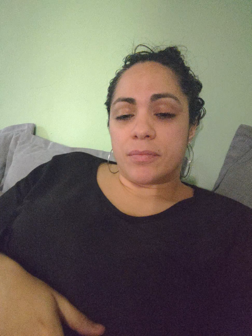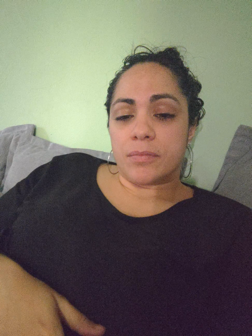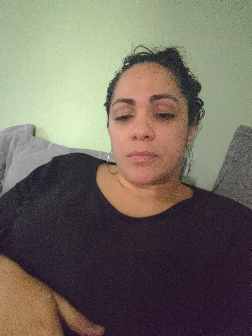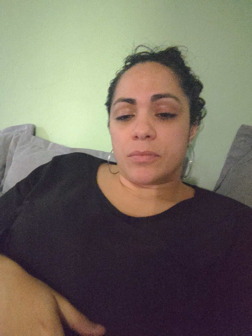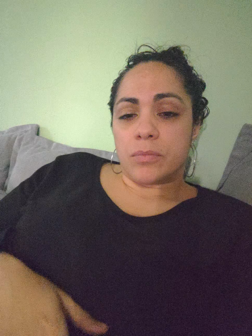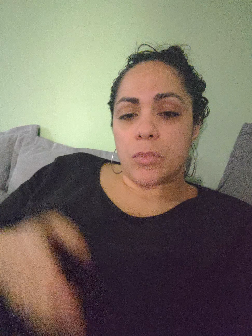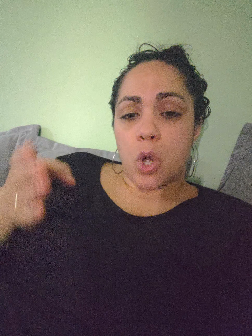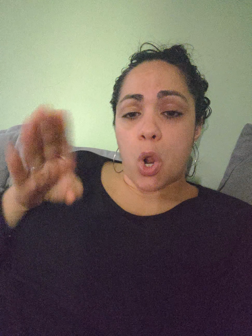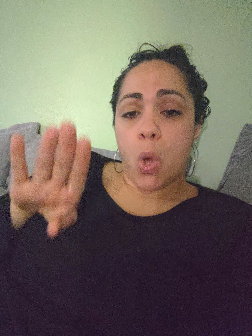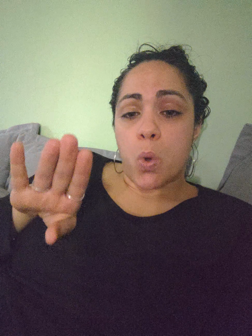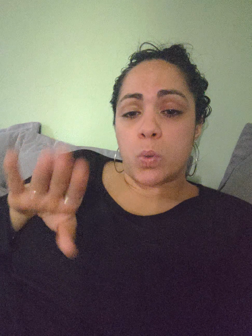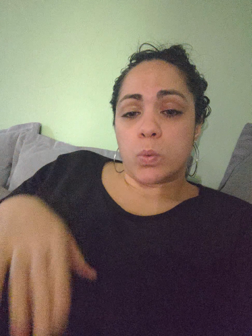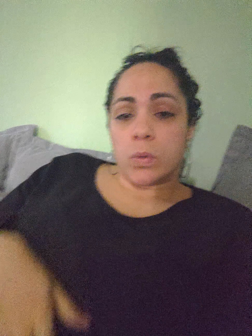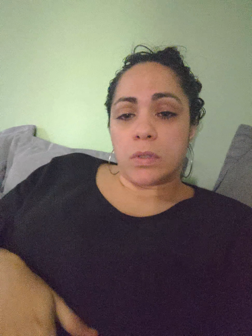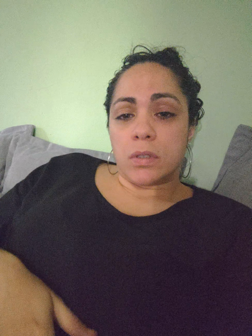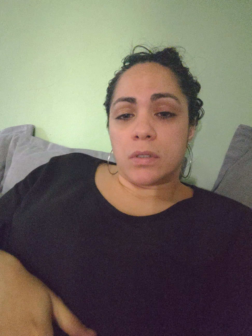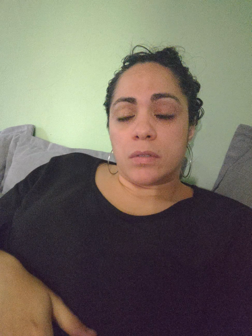close